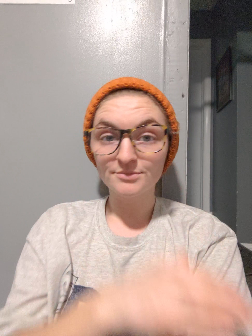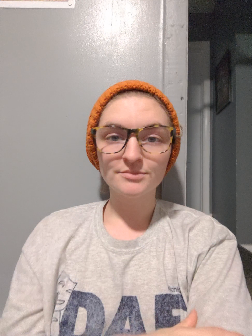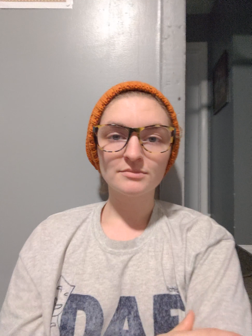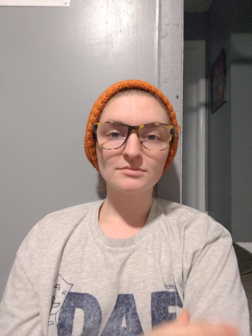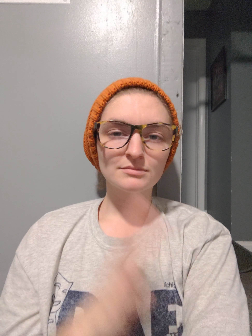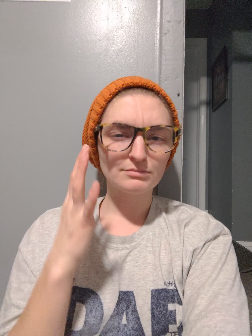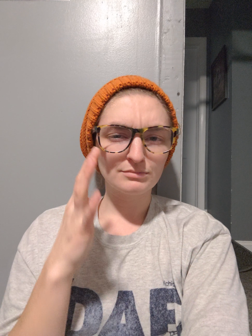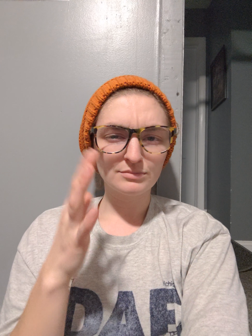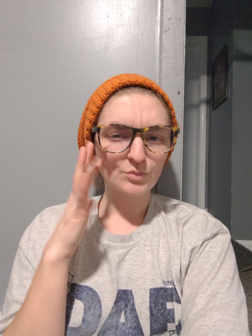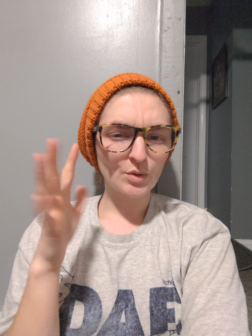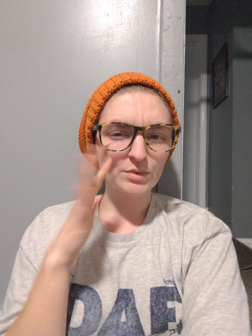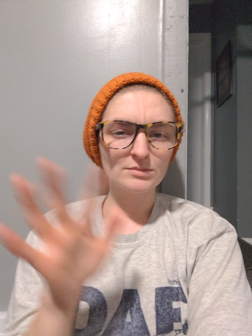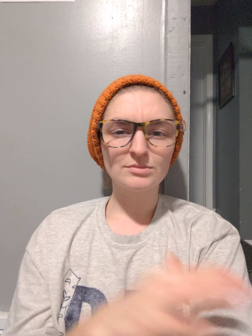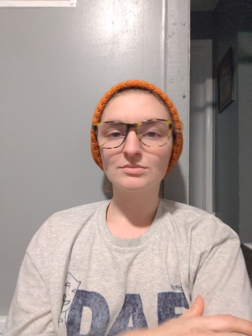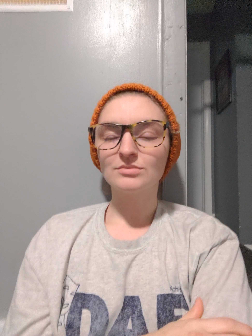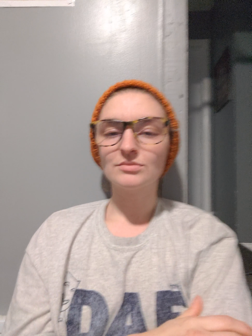noisy